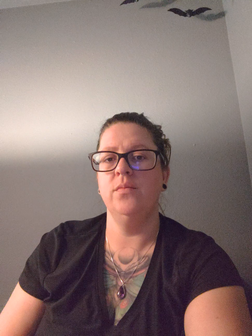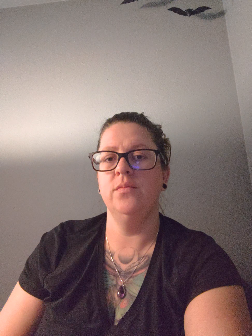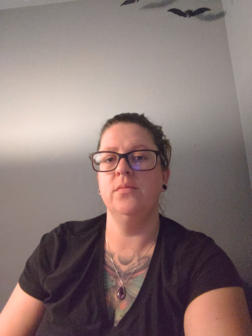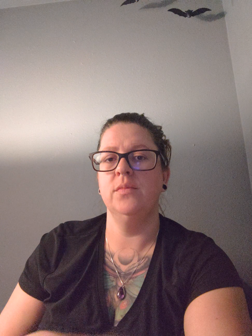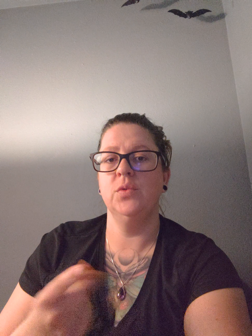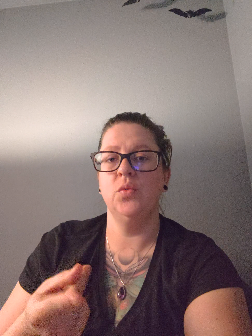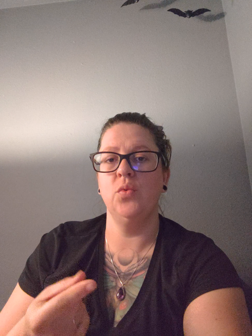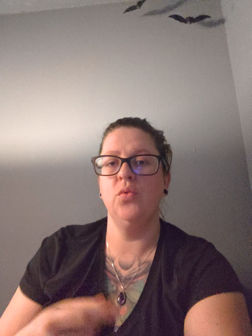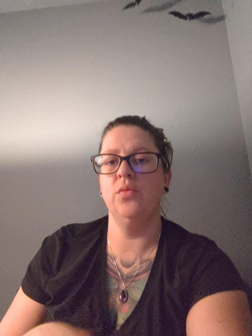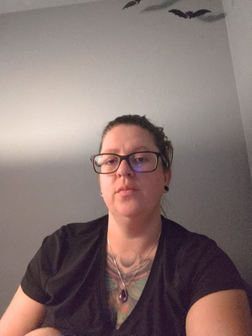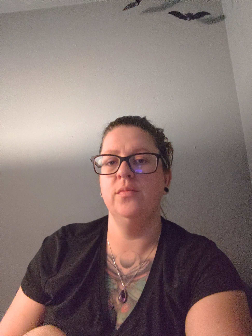dog